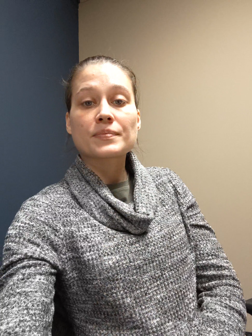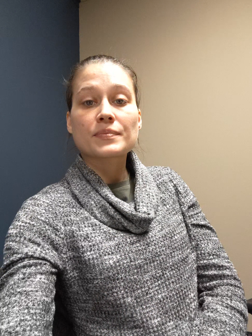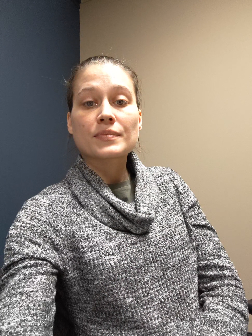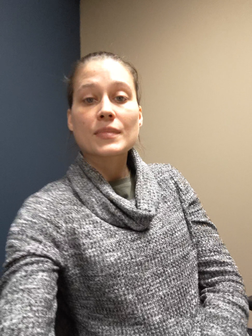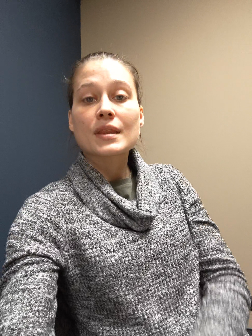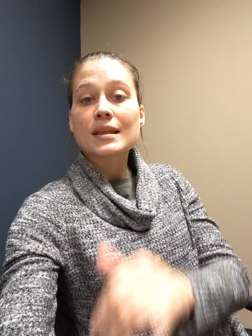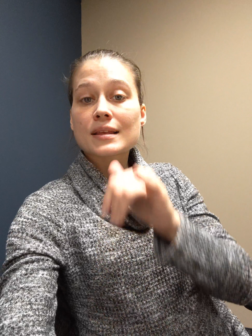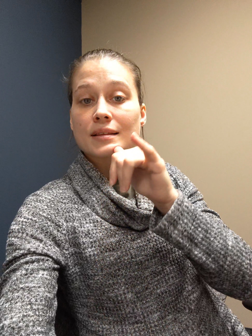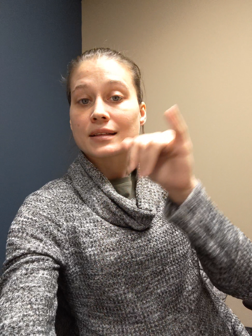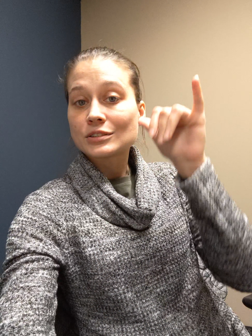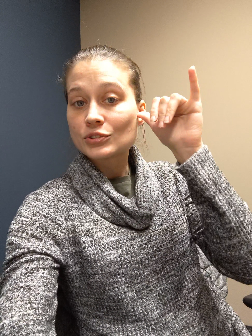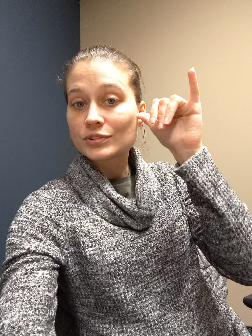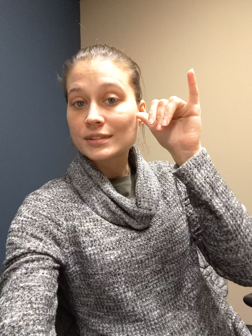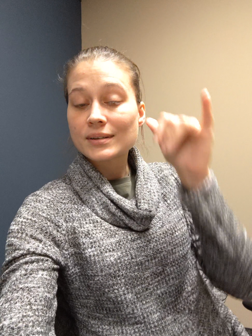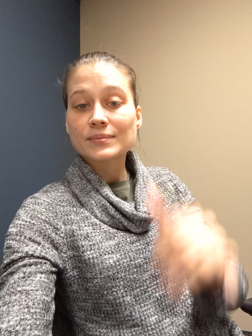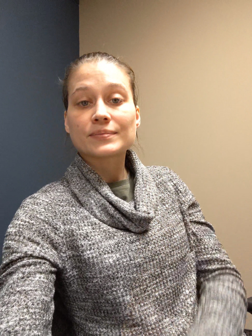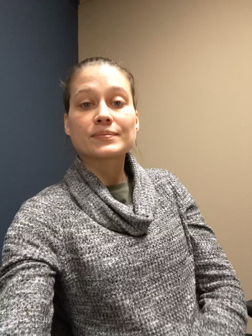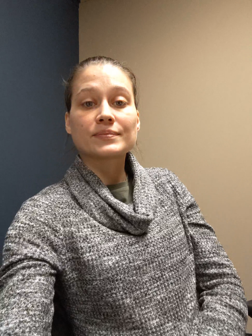yesterday